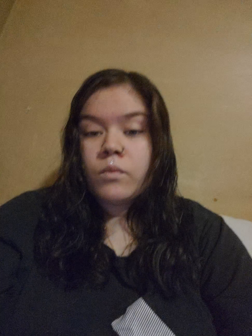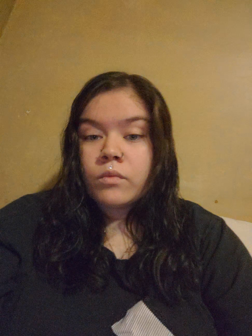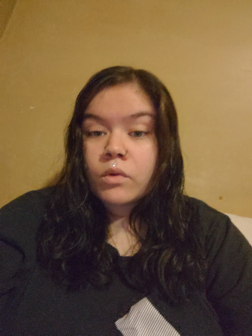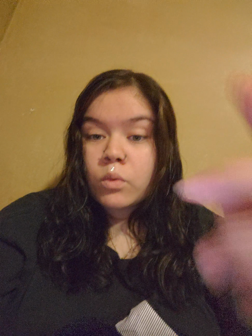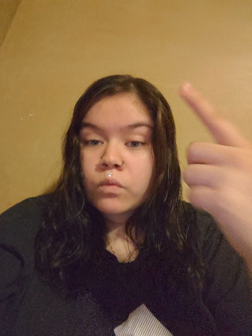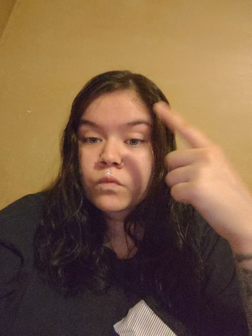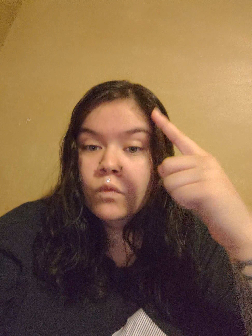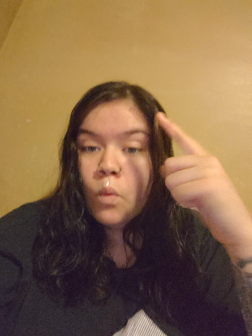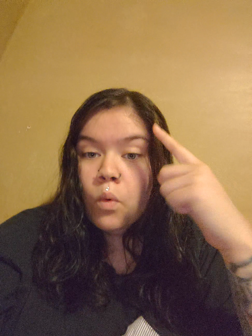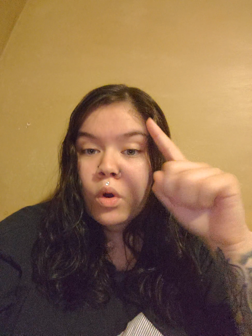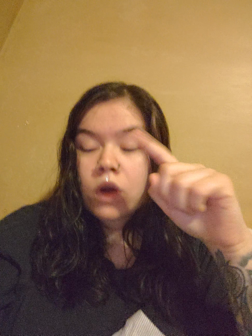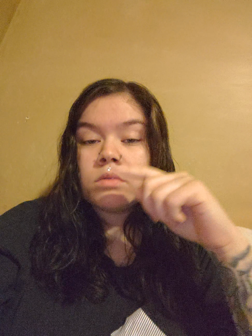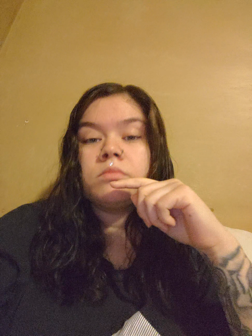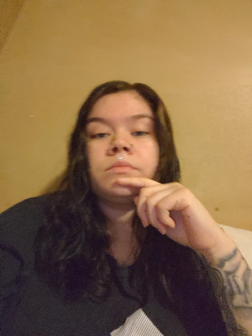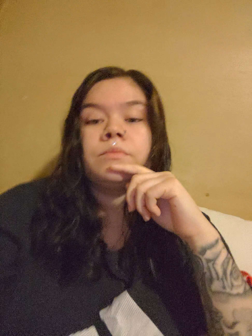for